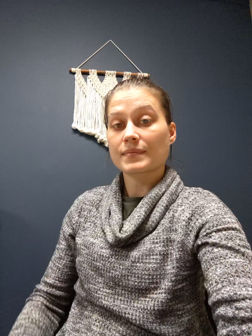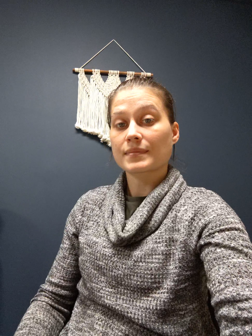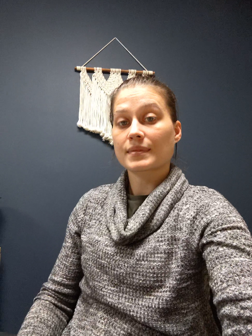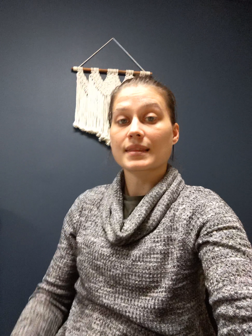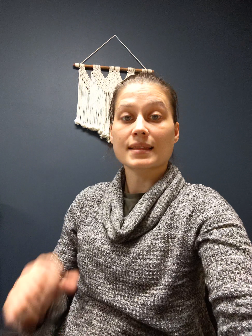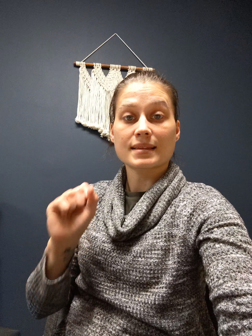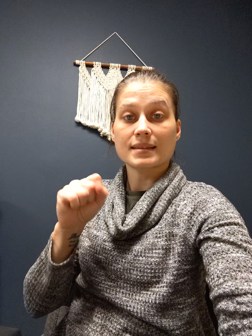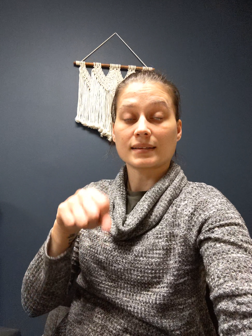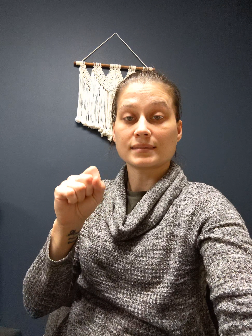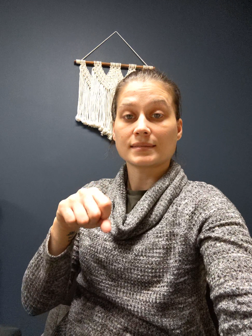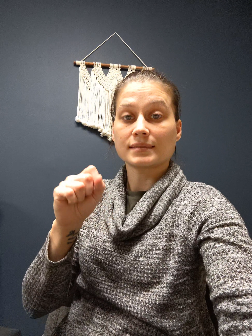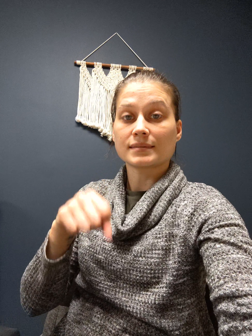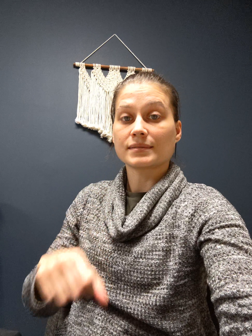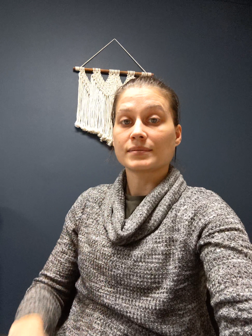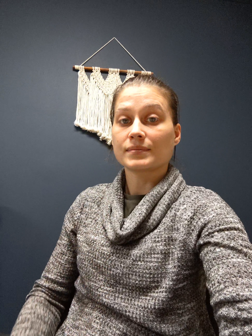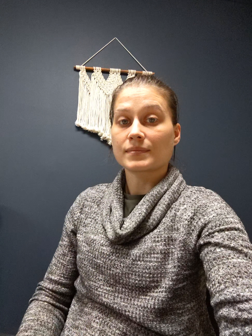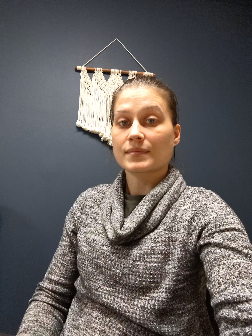yes